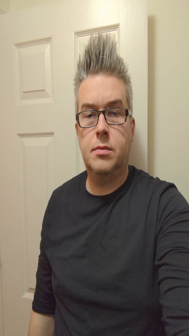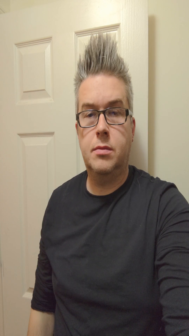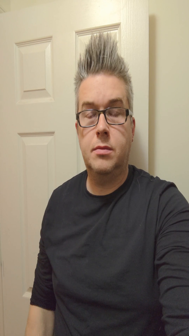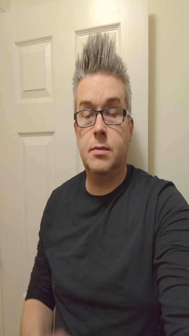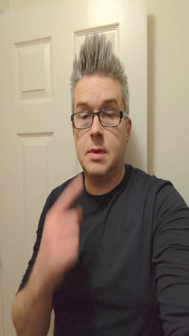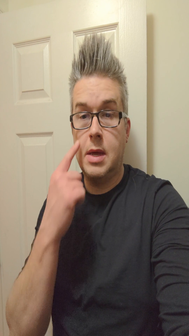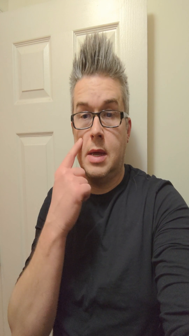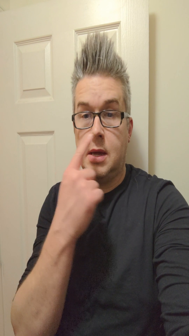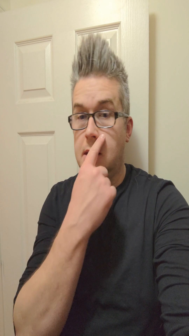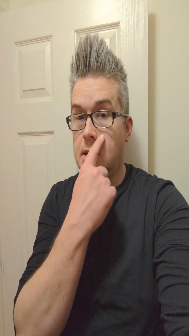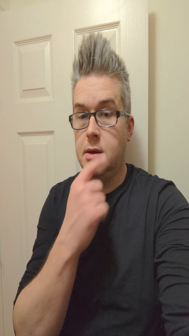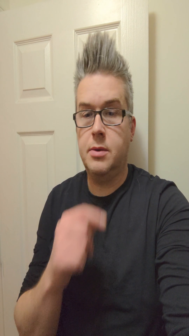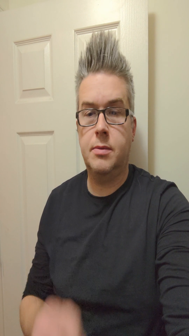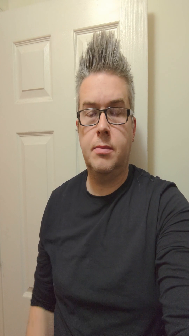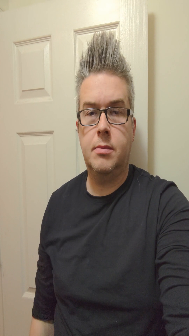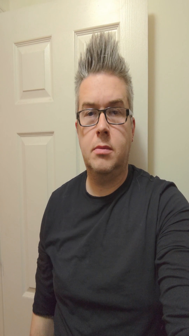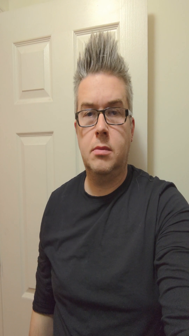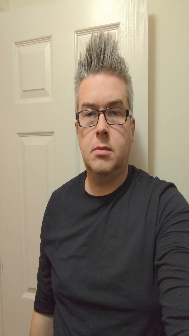eye